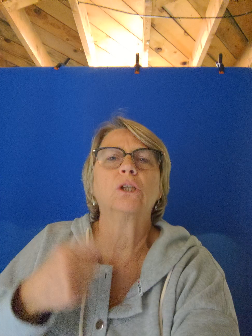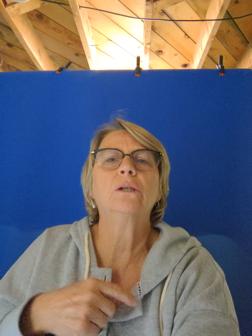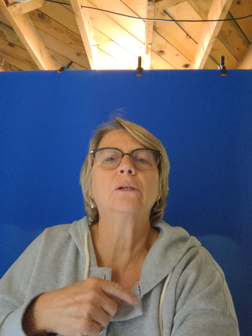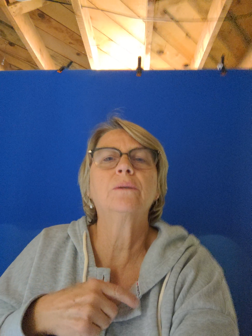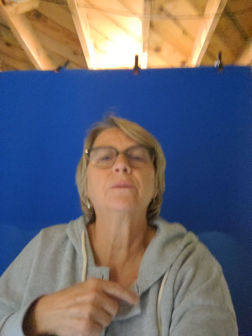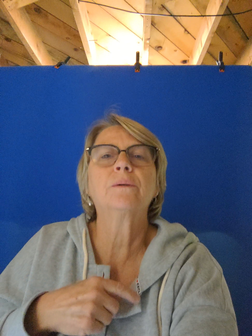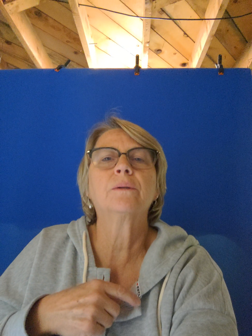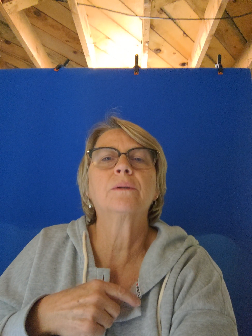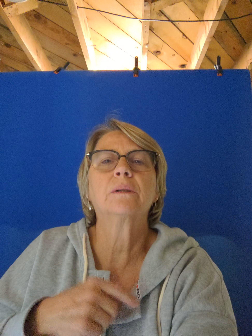first